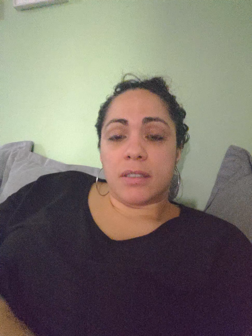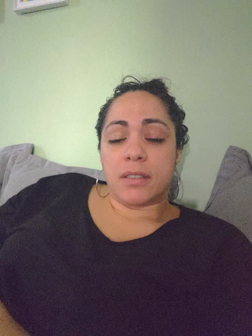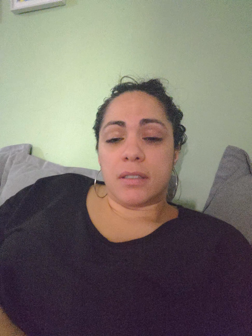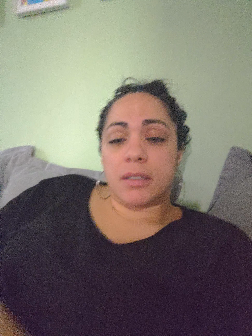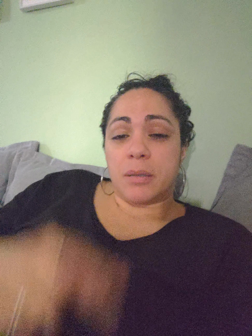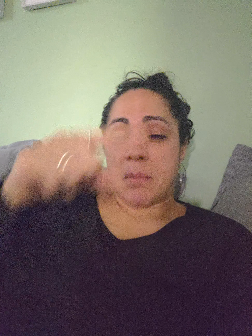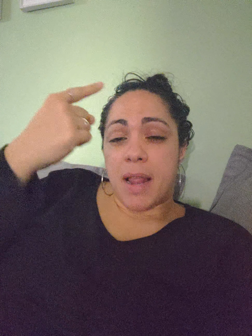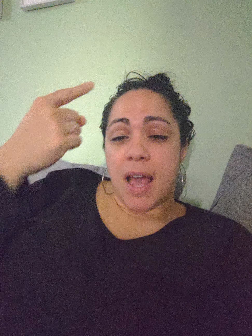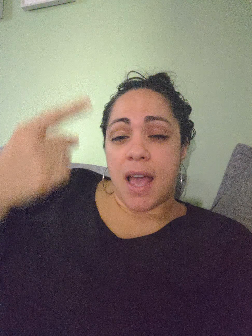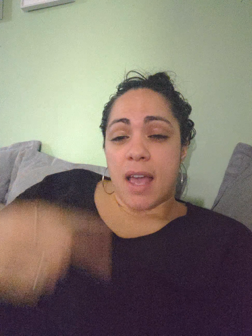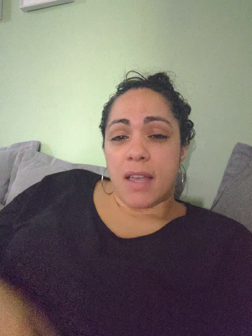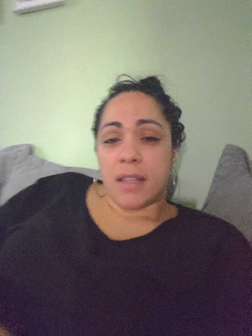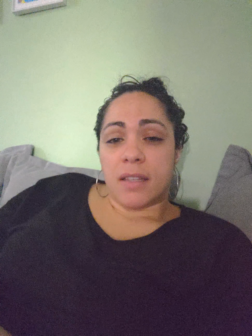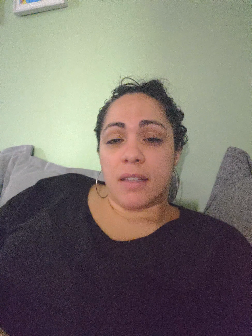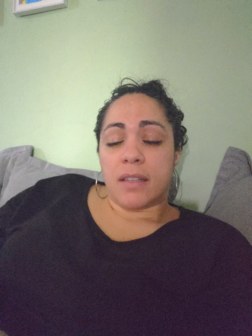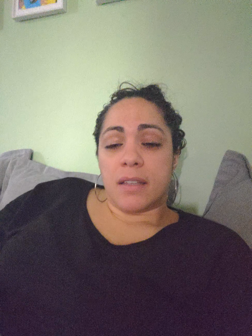black